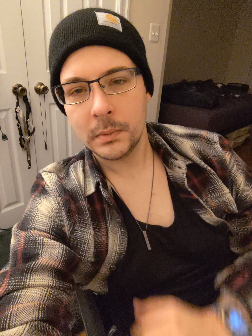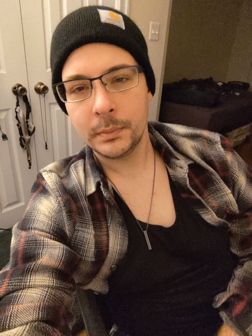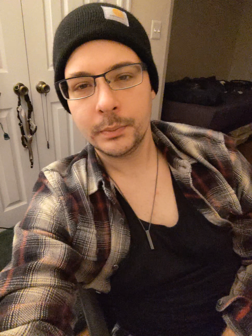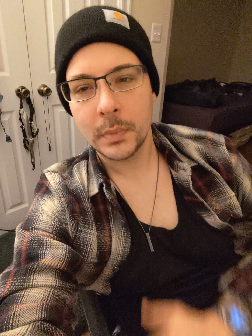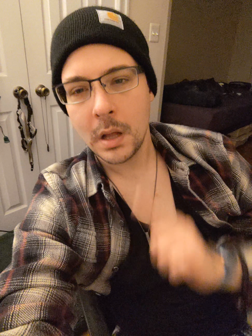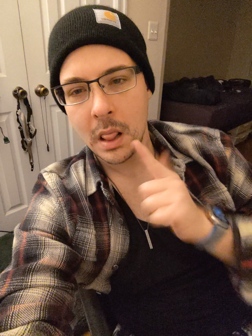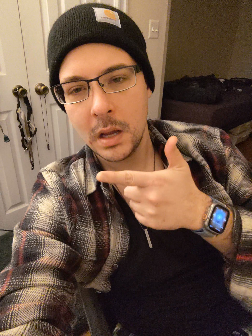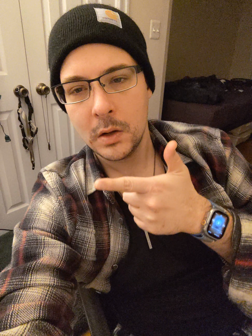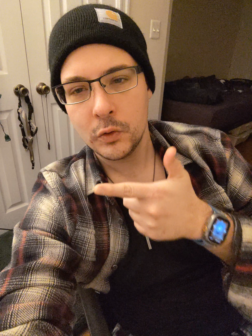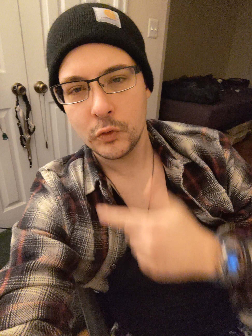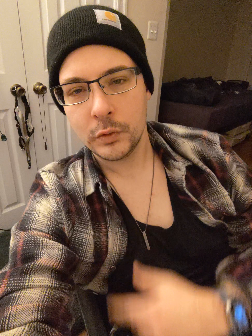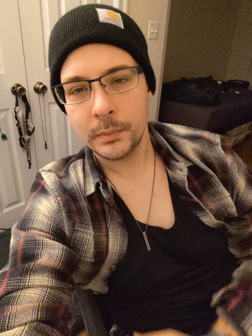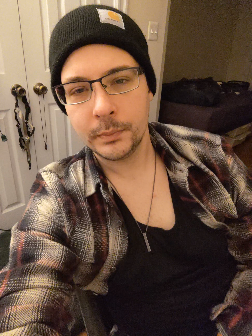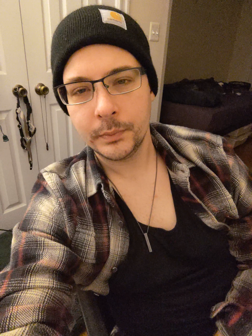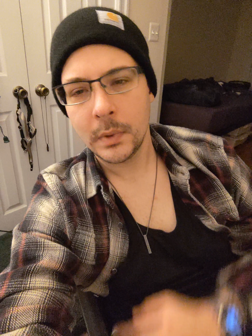later